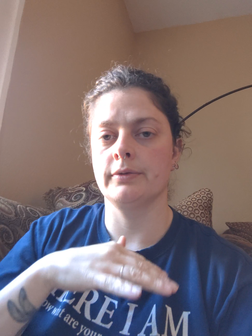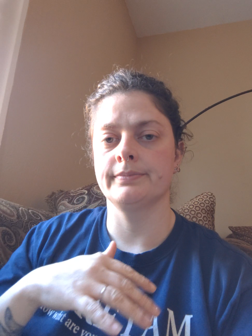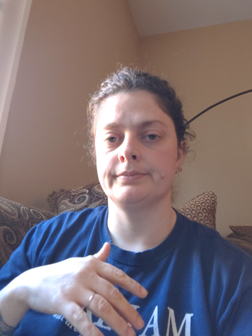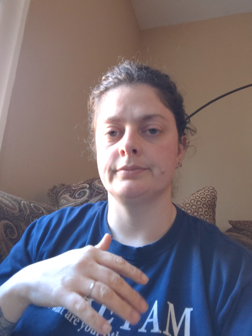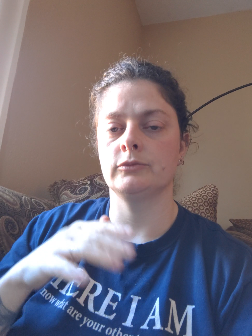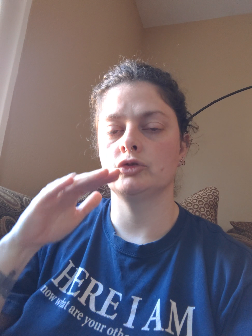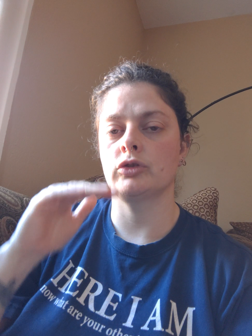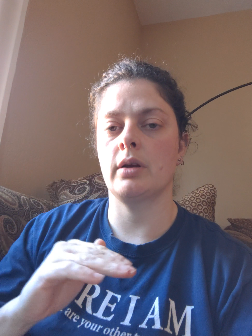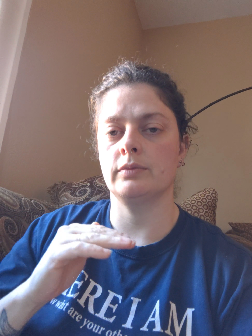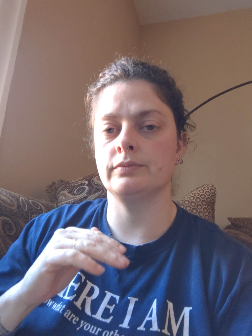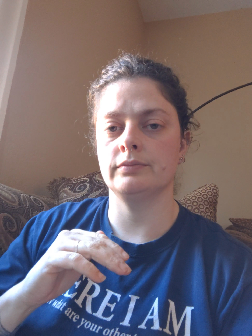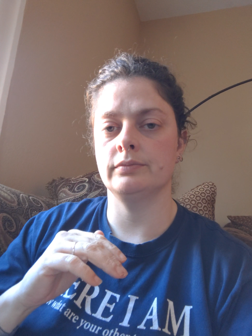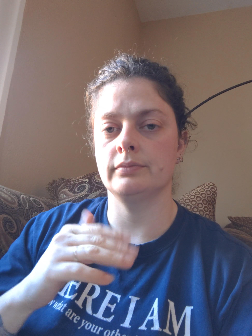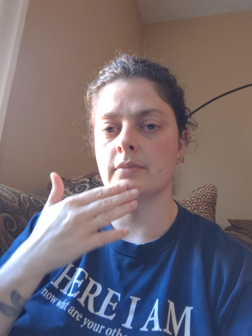child